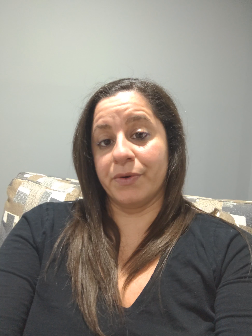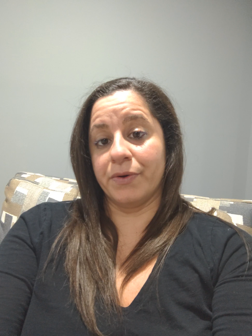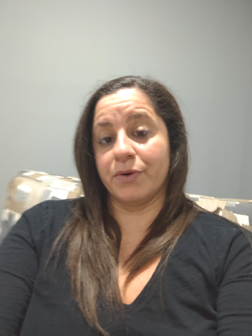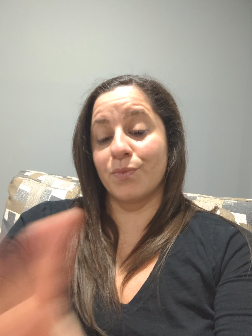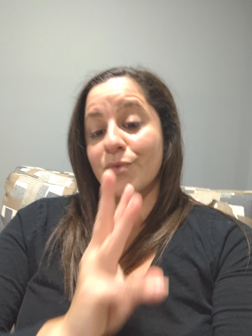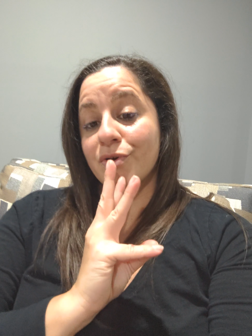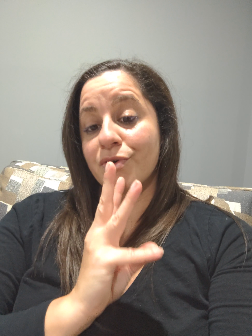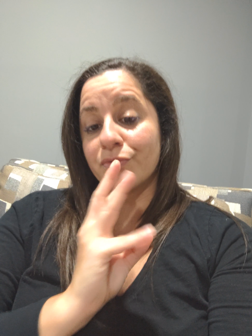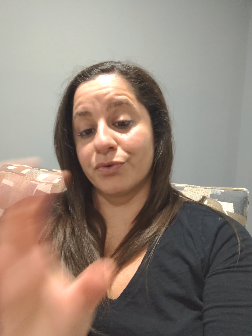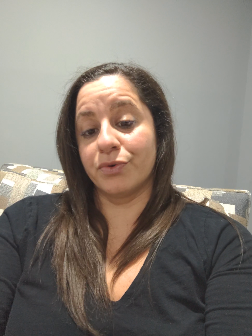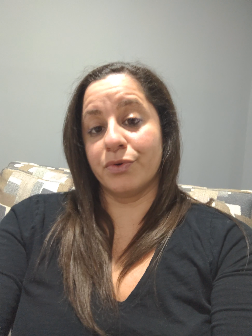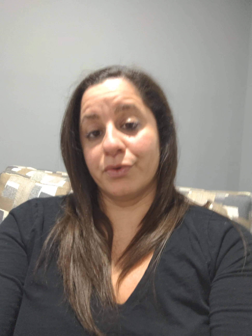water